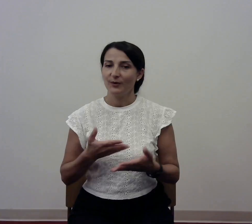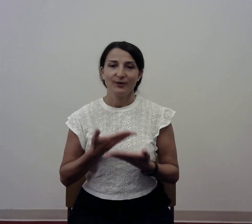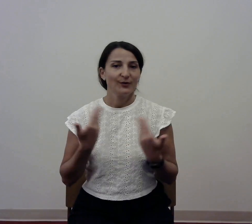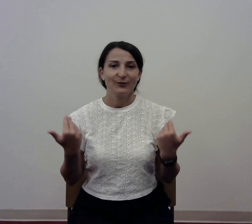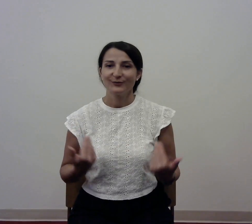yox